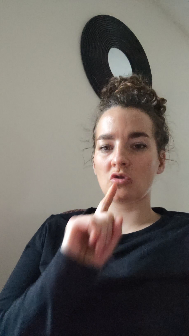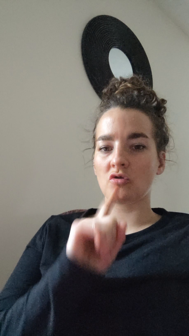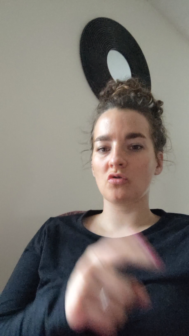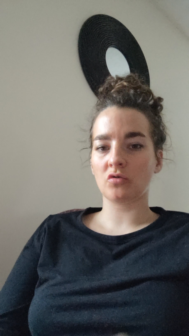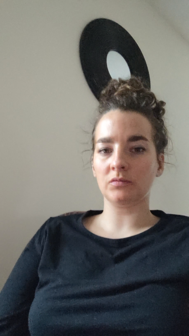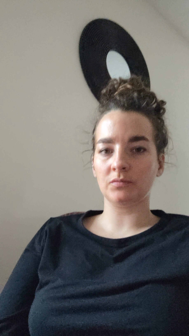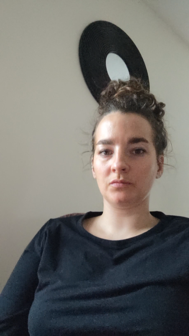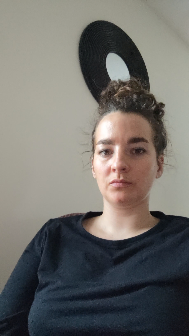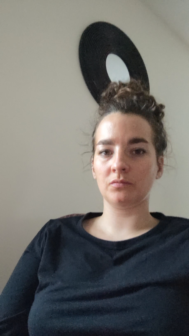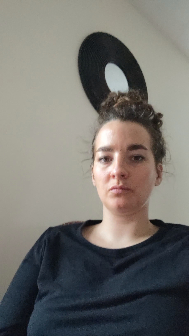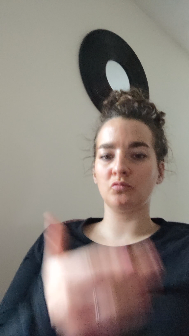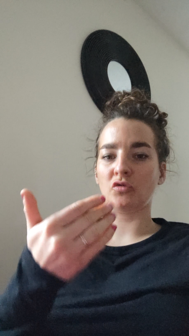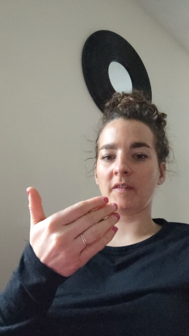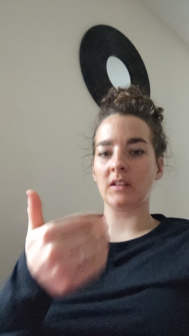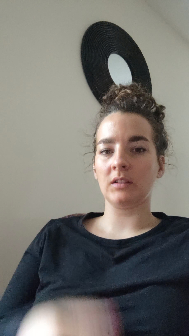butterfly